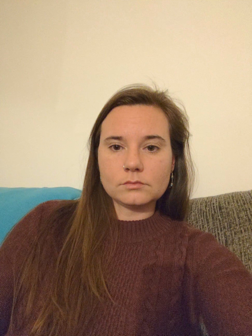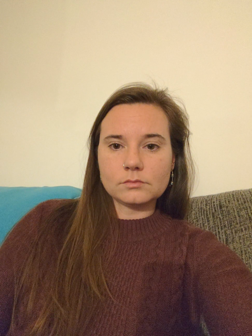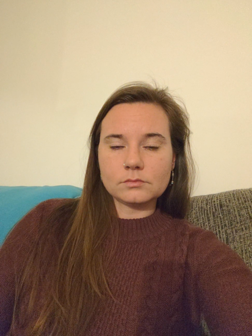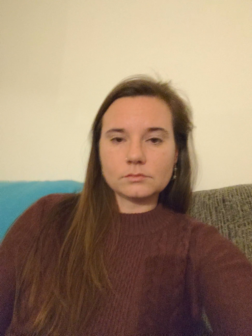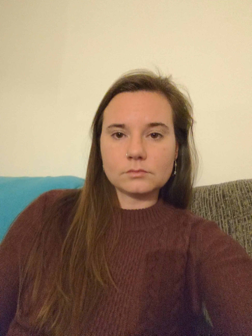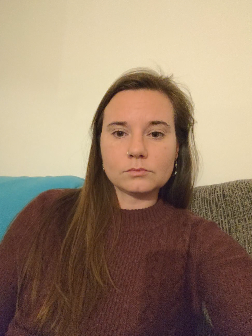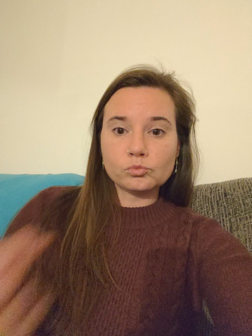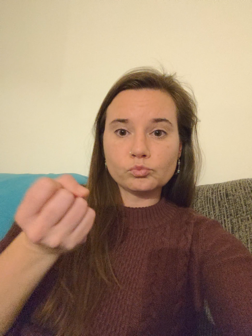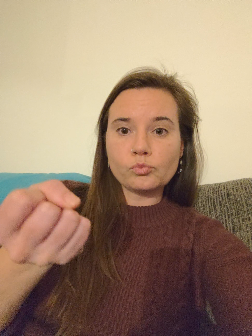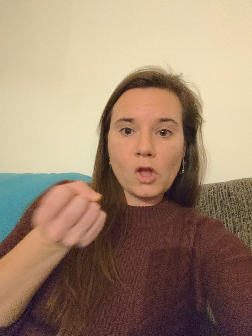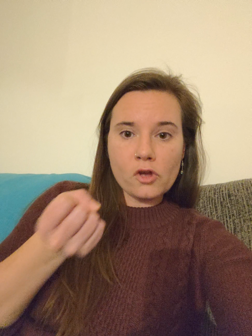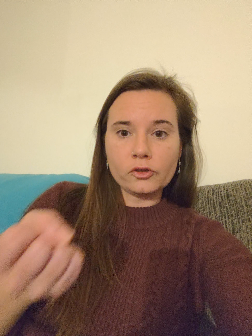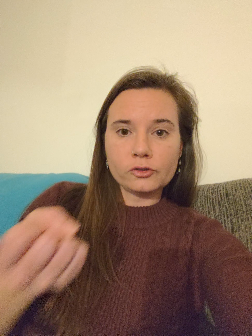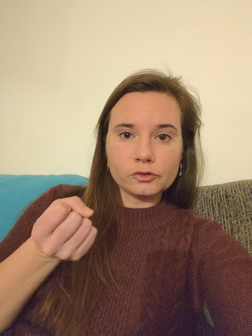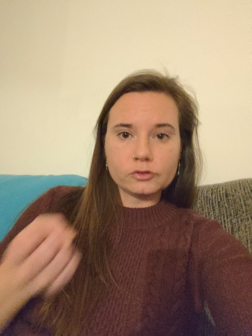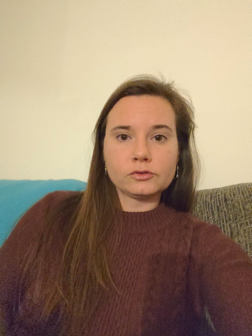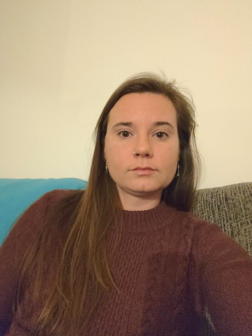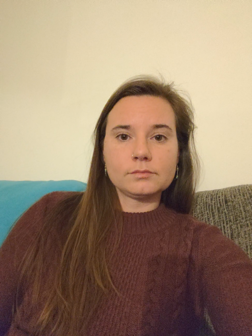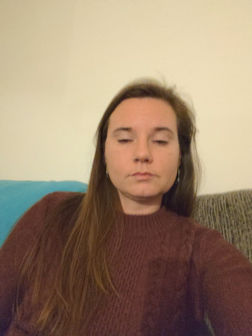drawer